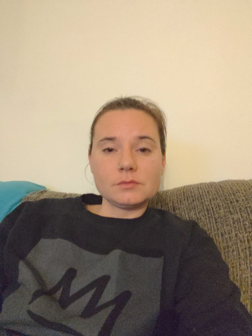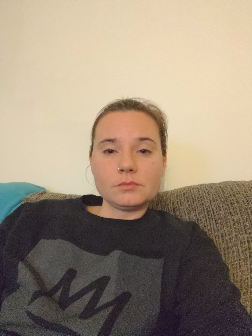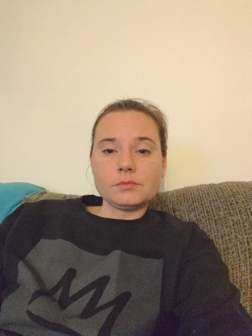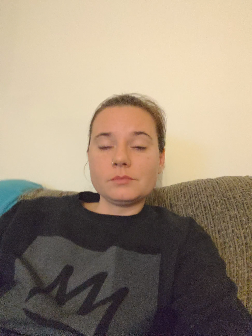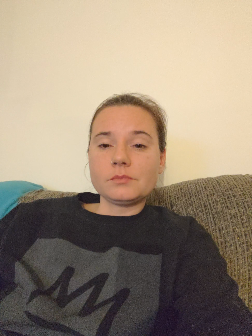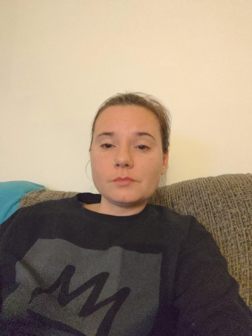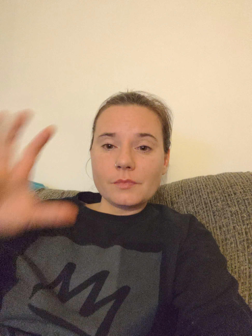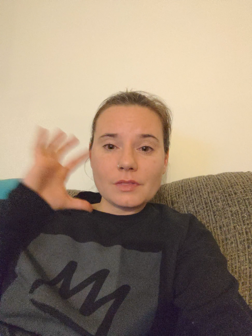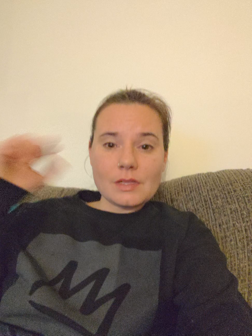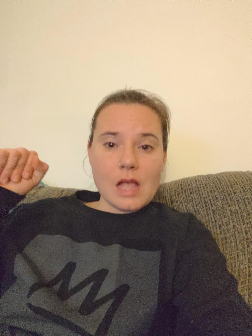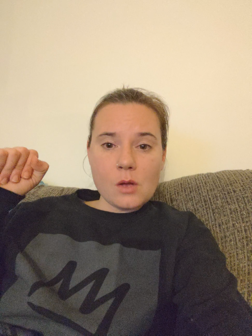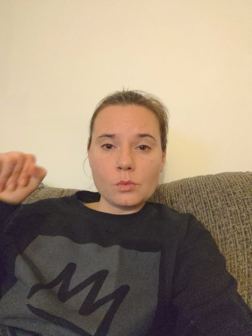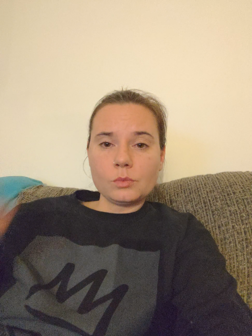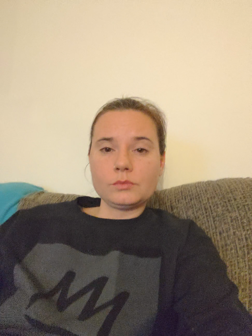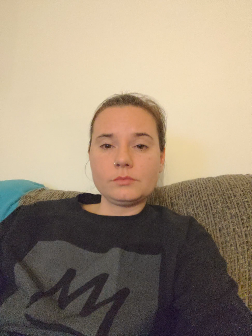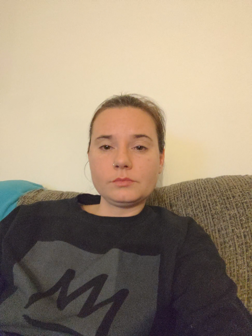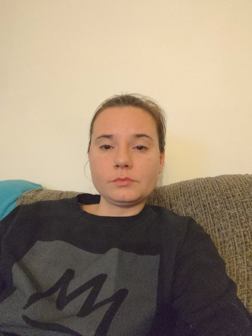loud